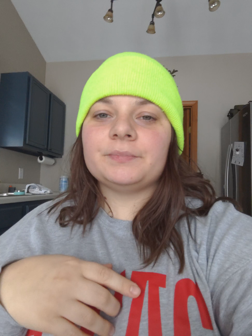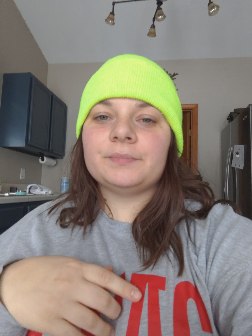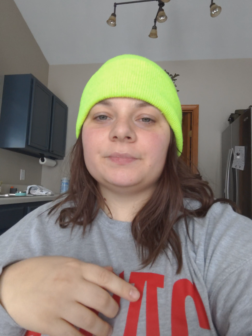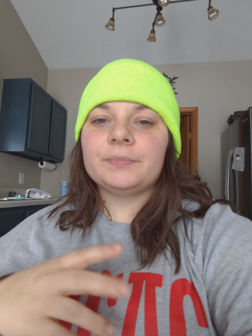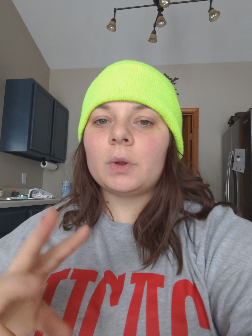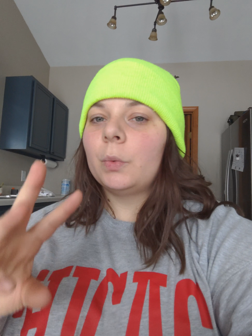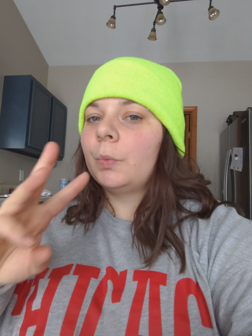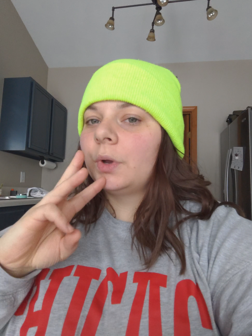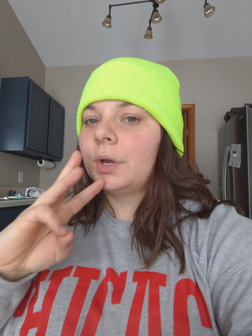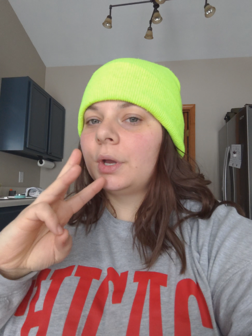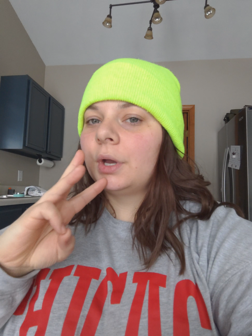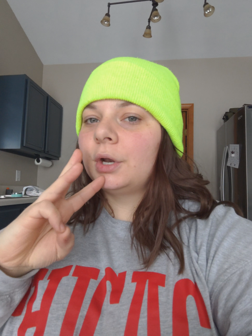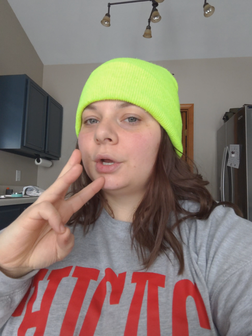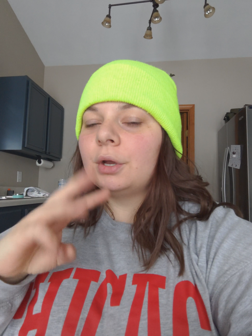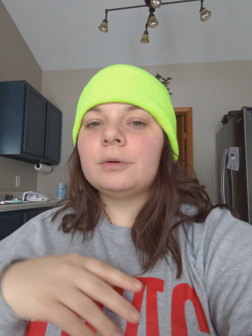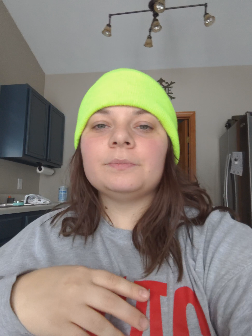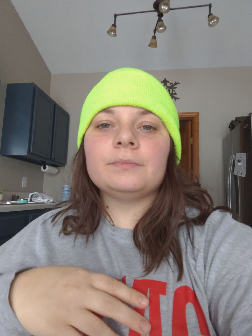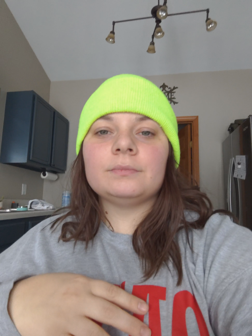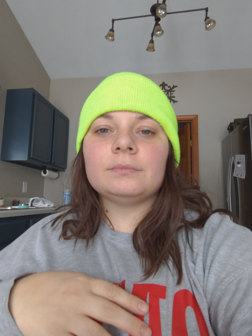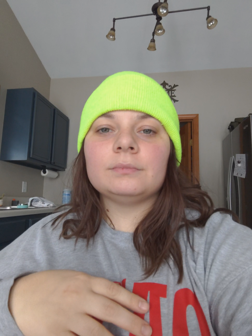water